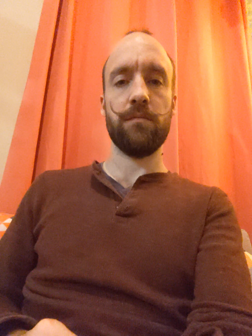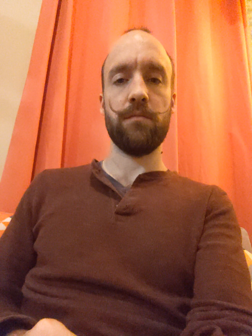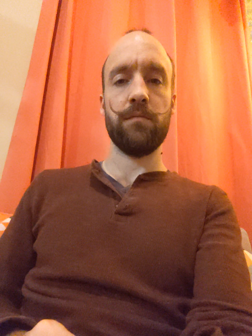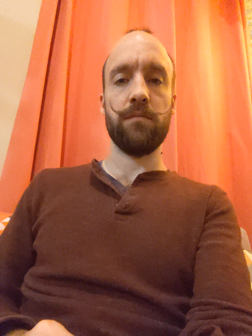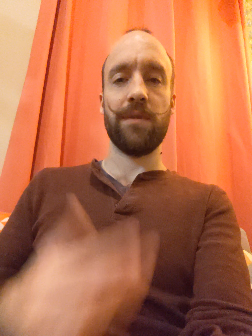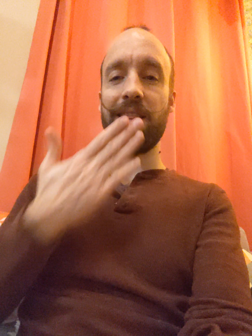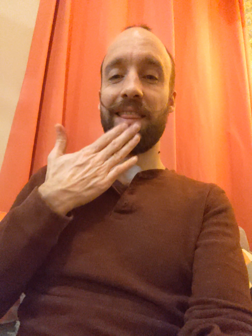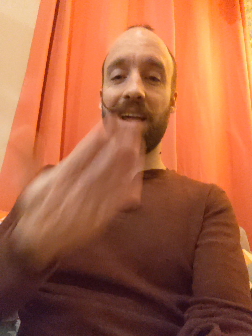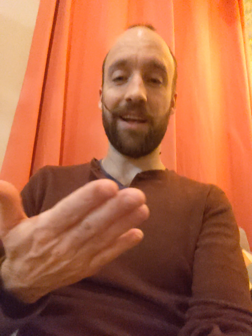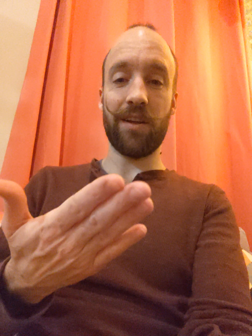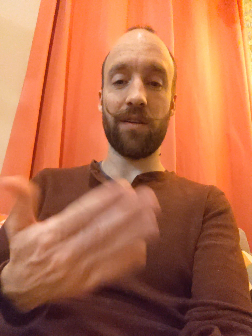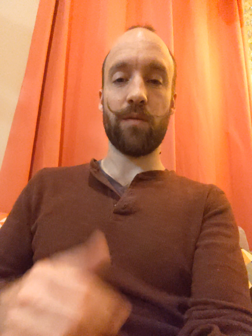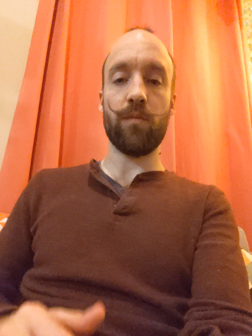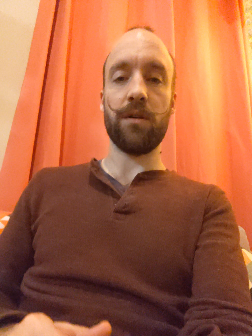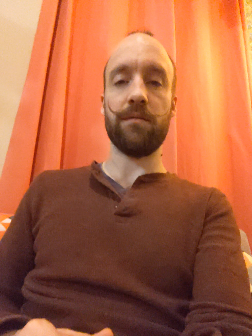thank you